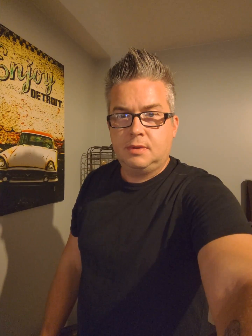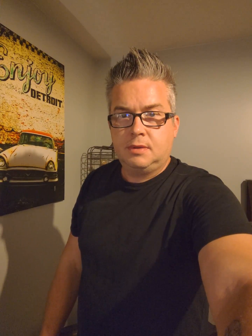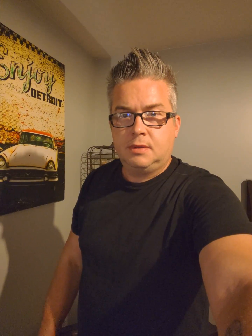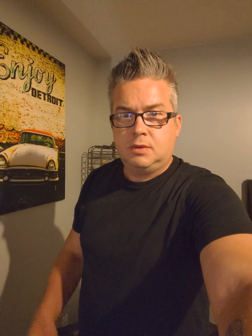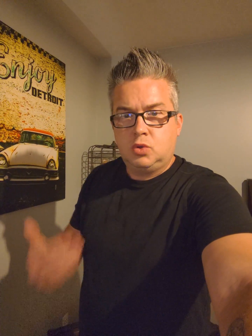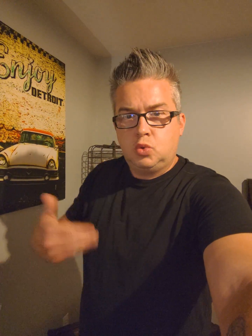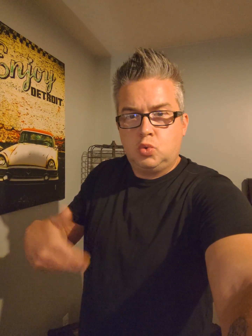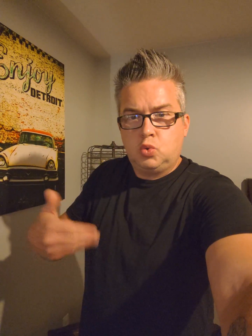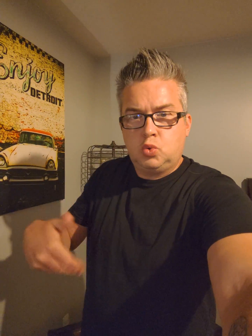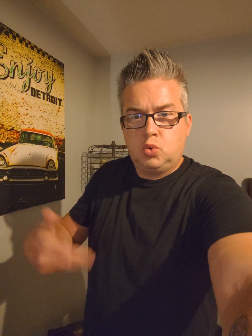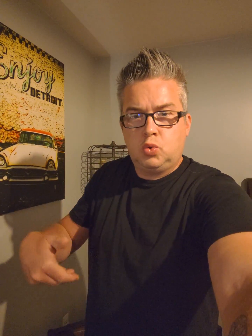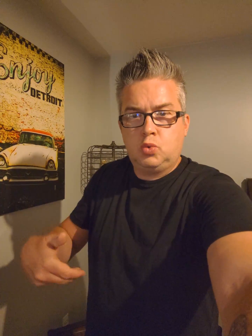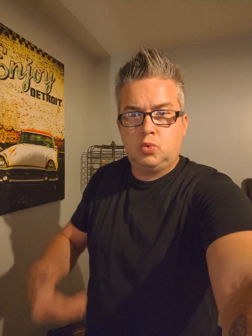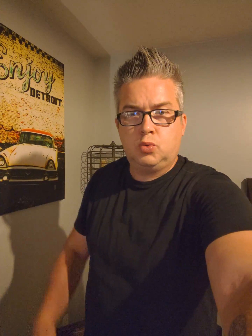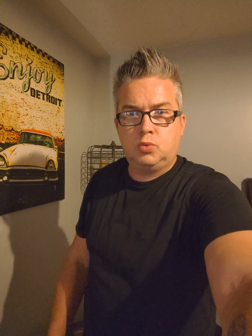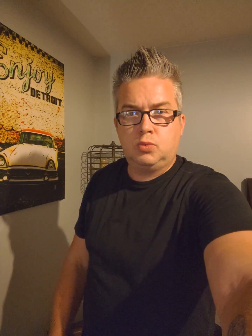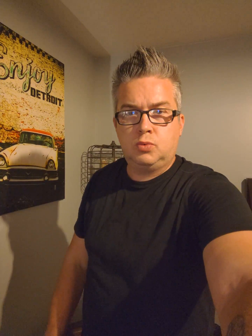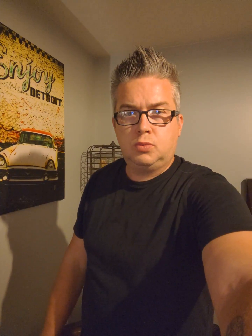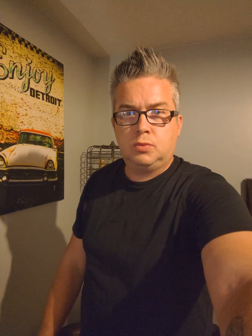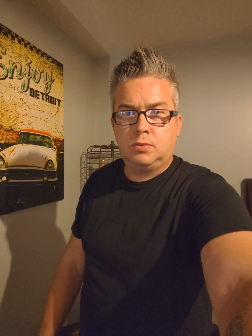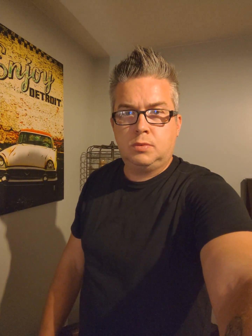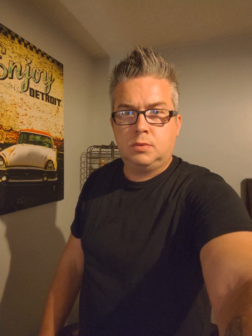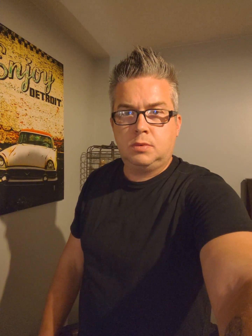shorts